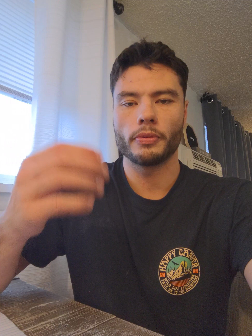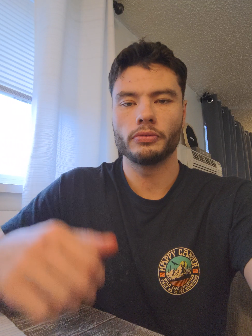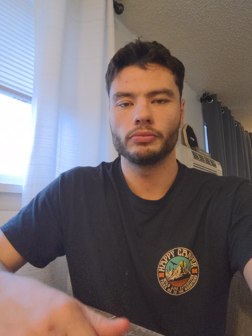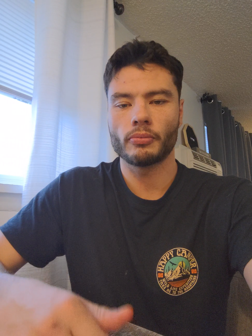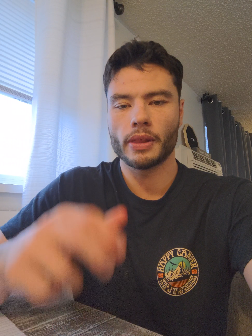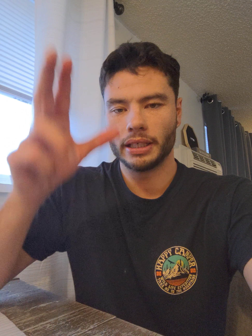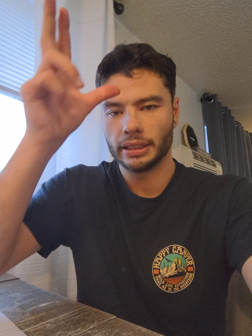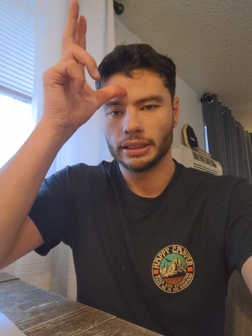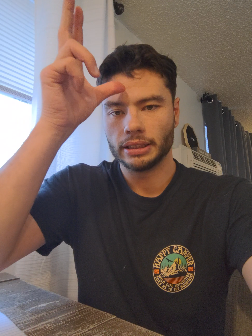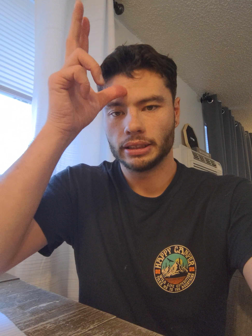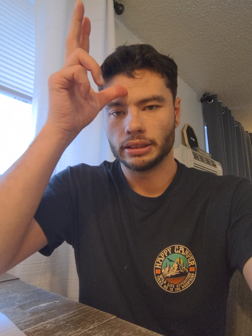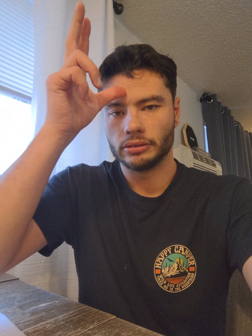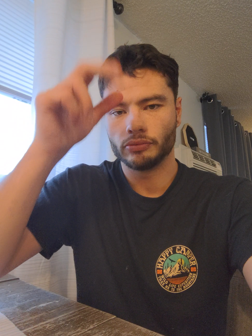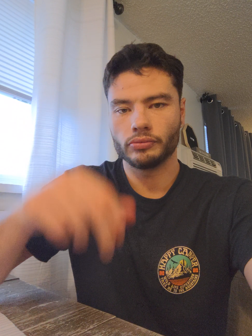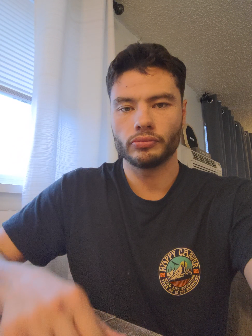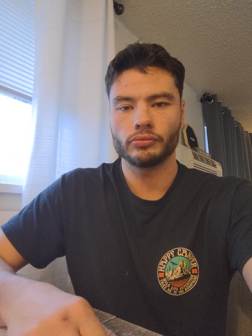hen